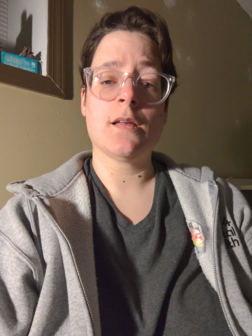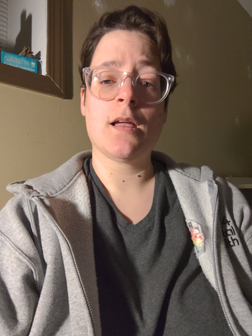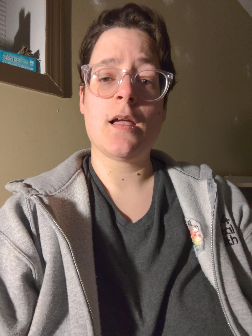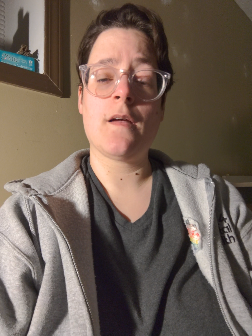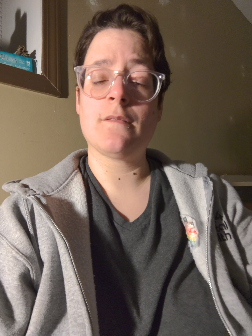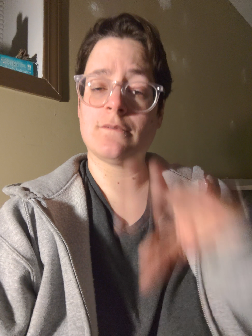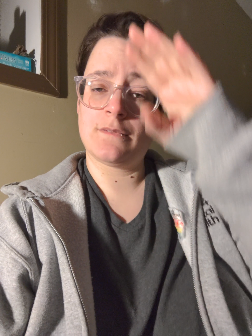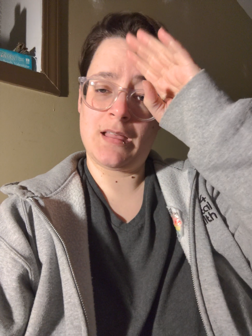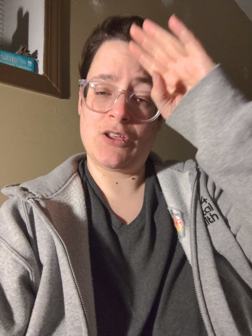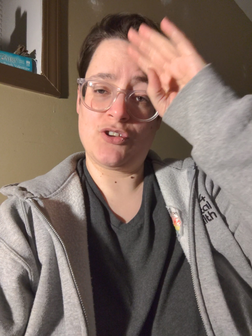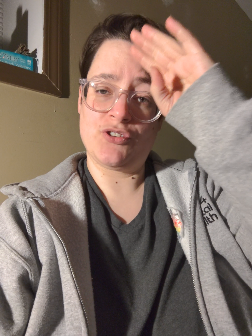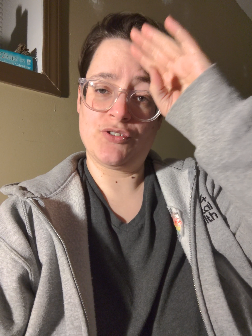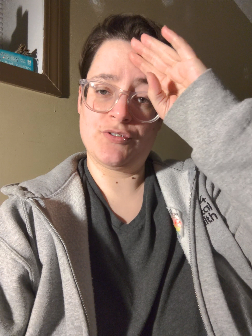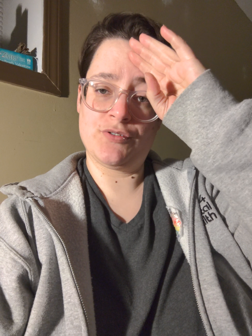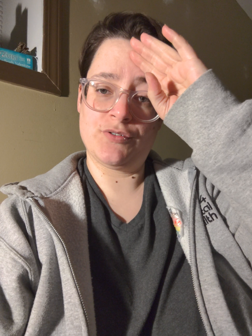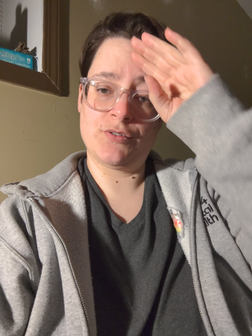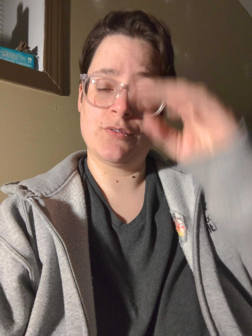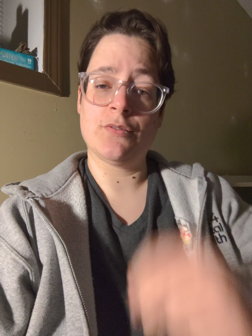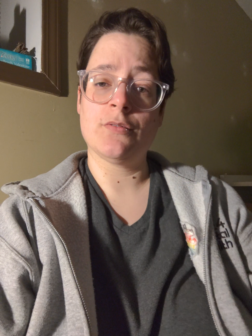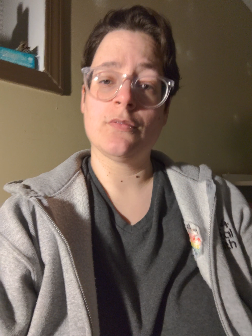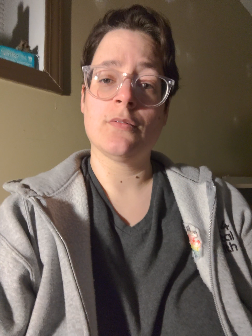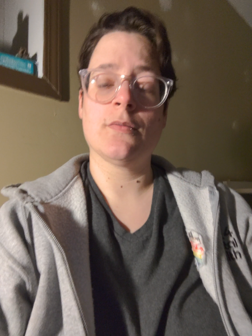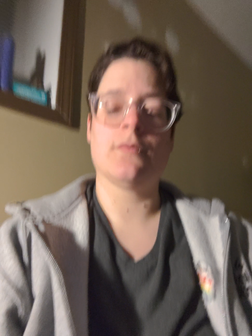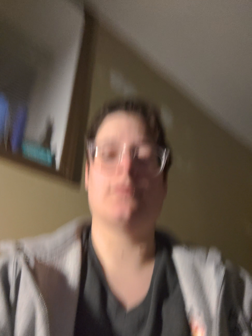fireman